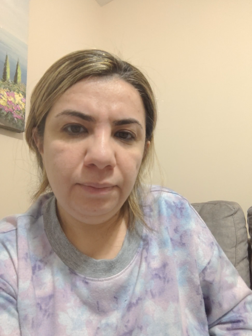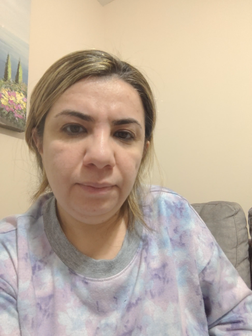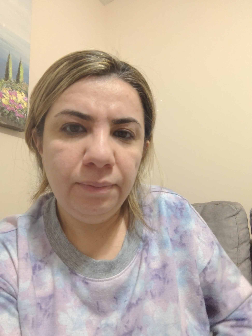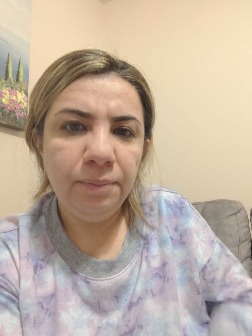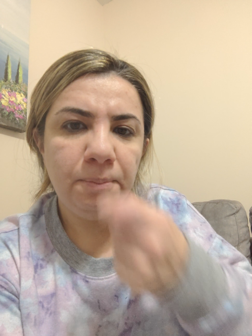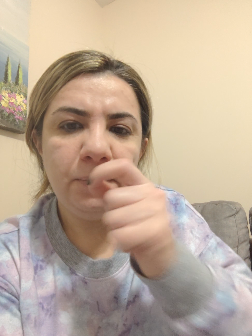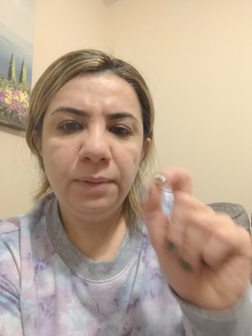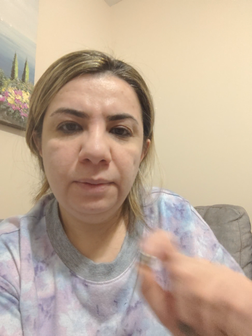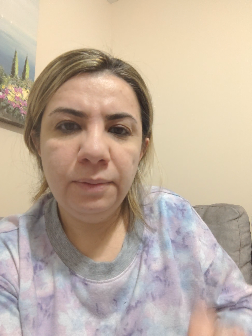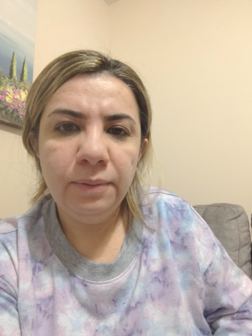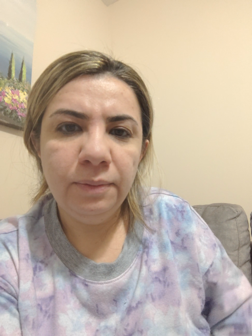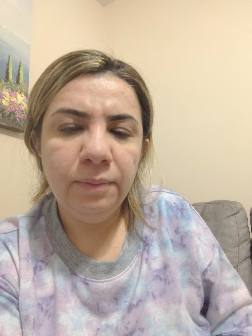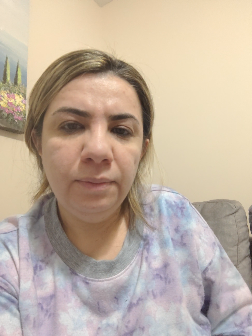pen